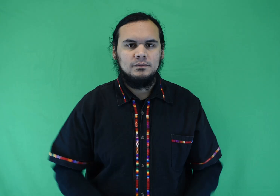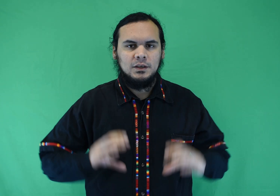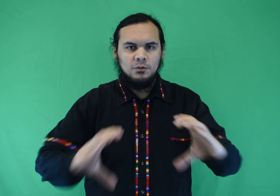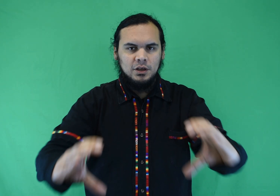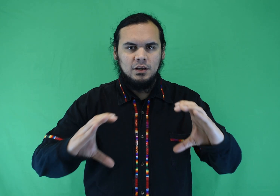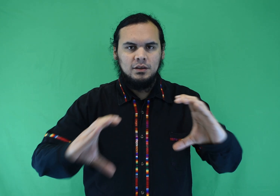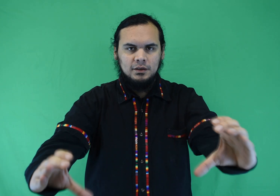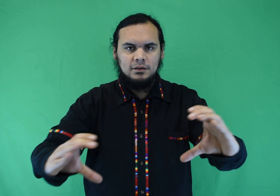cuidar